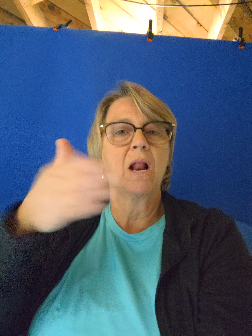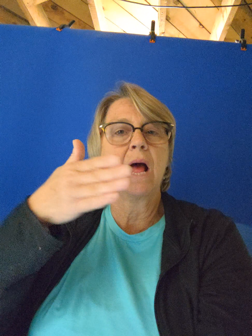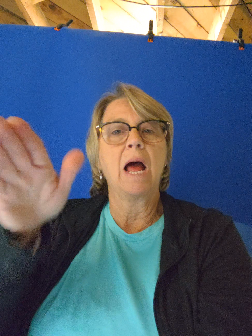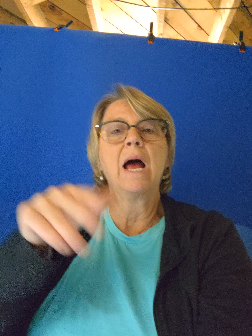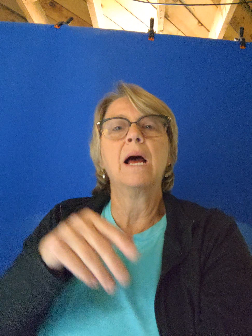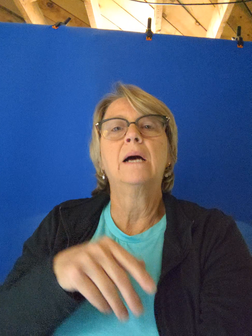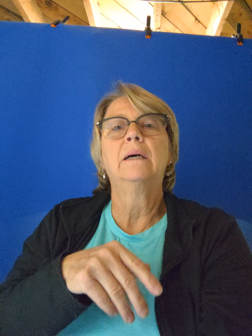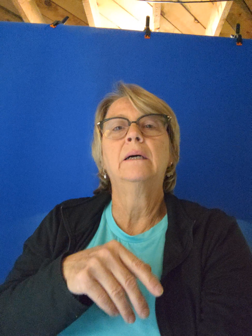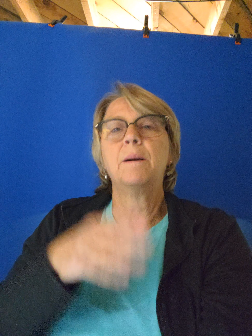flag